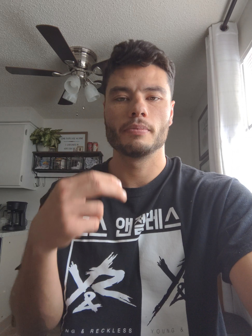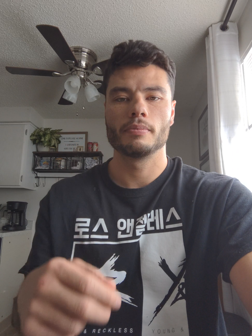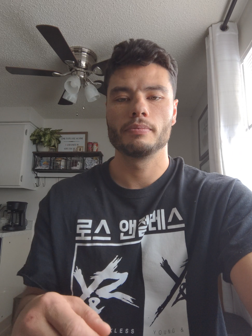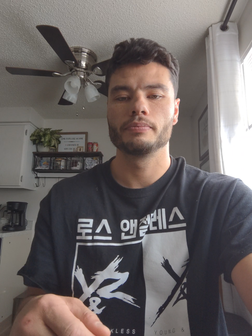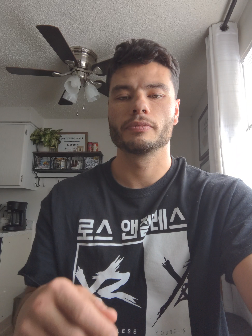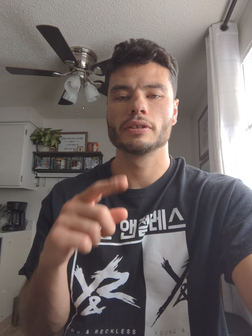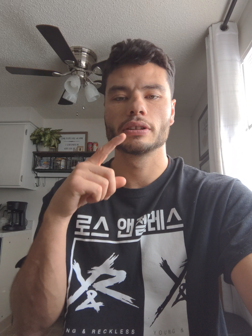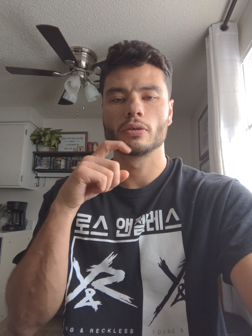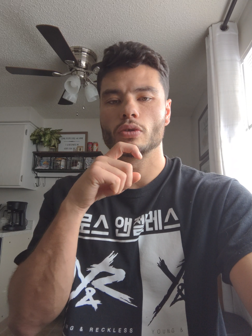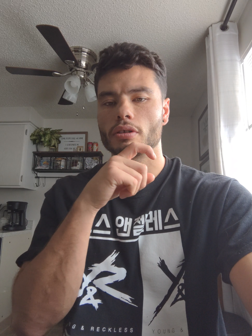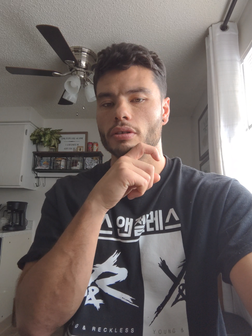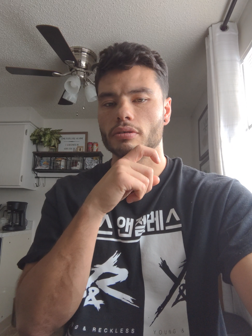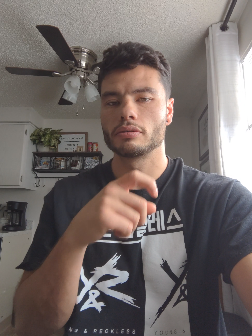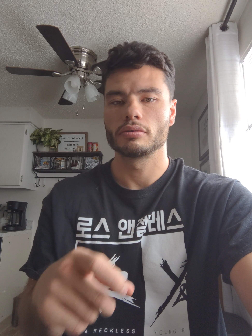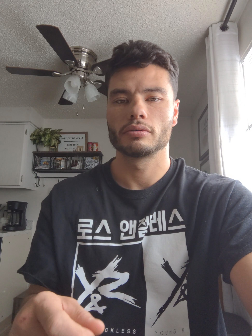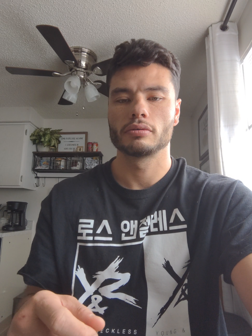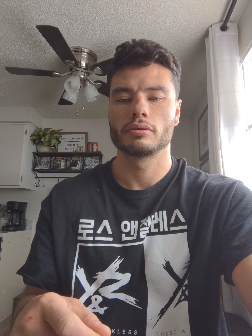cereal